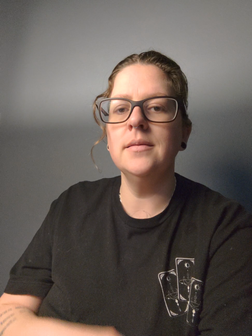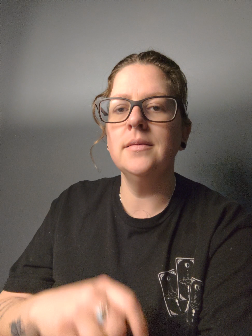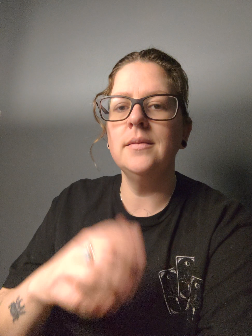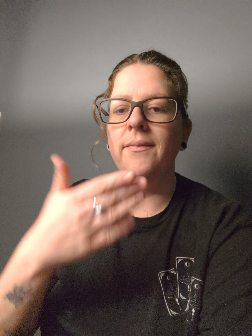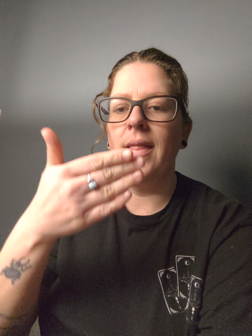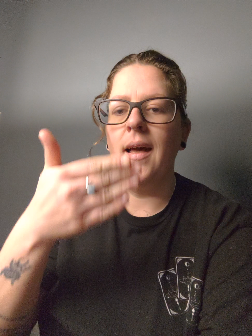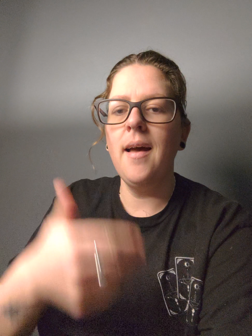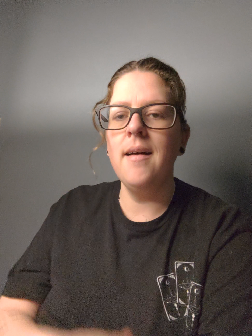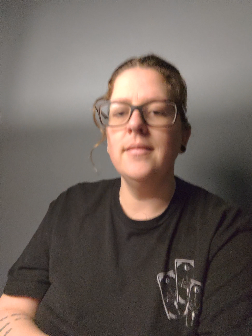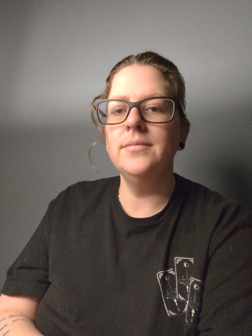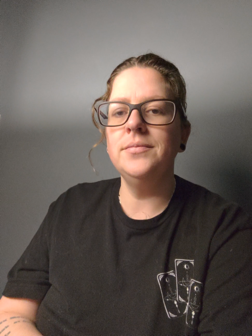flag